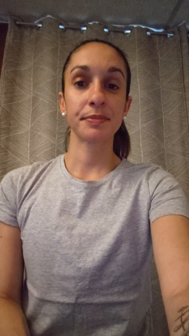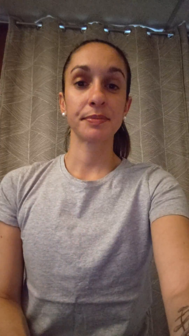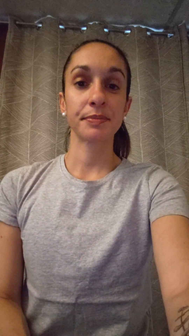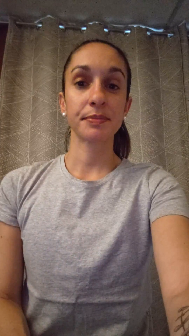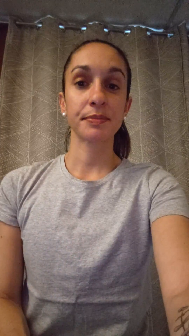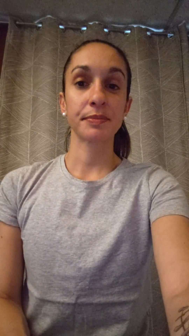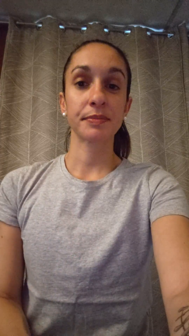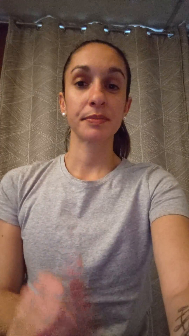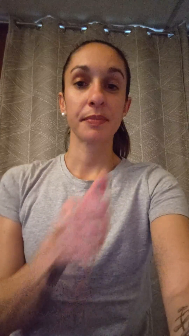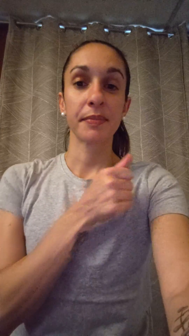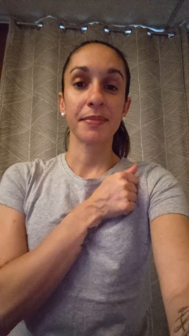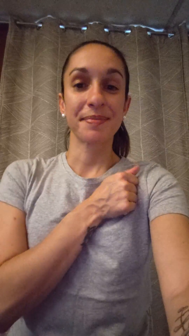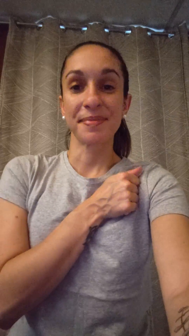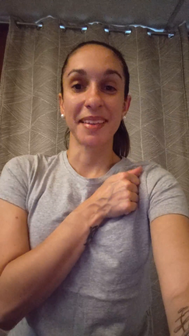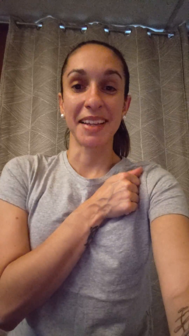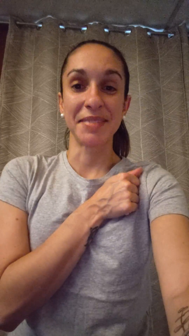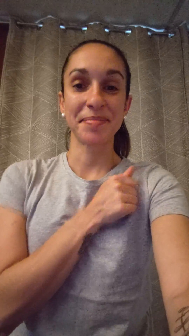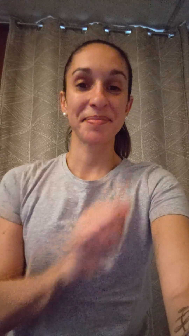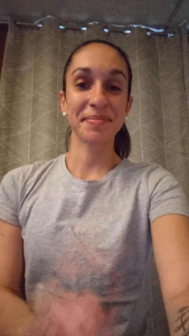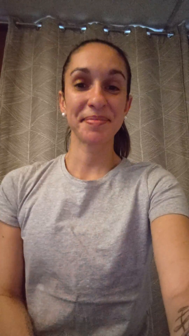hug